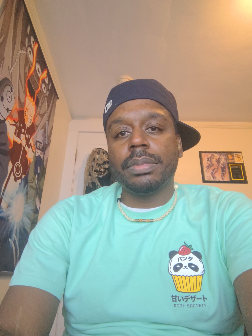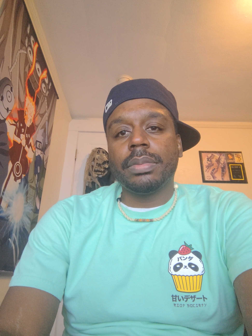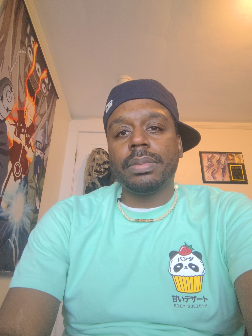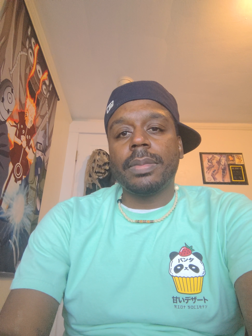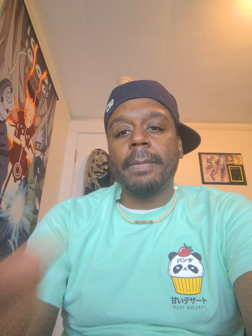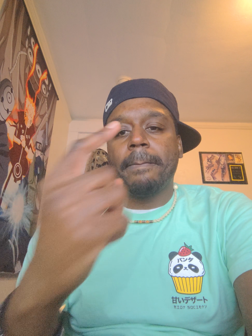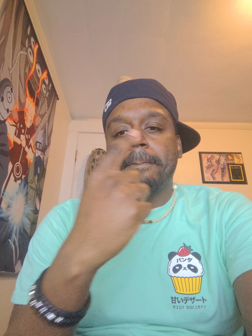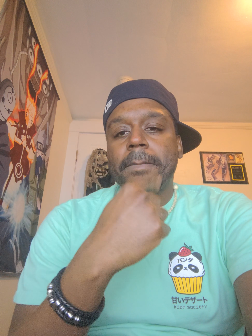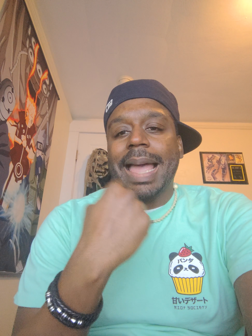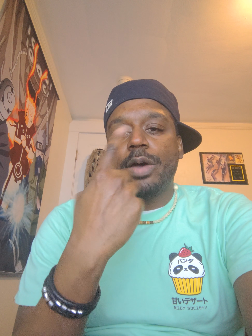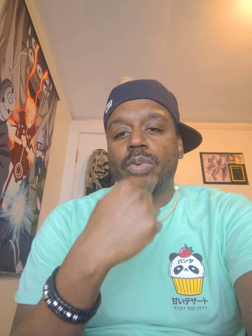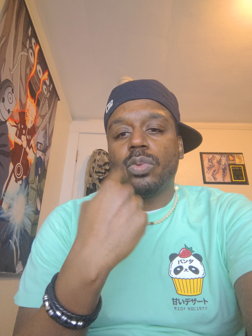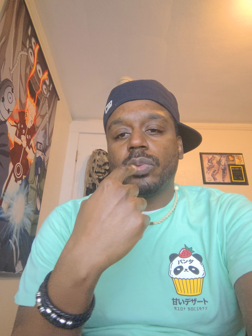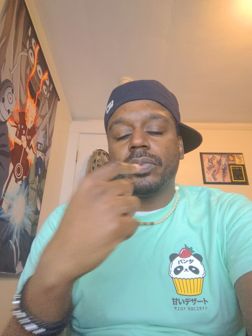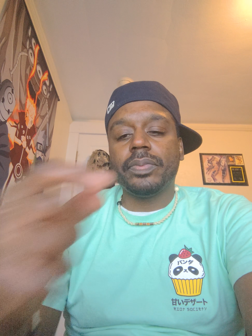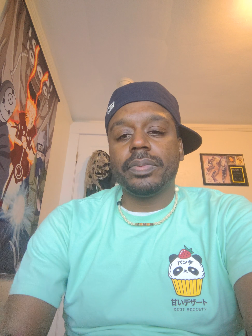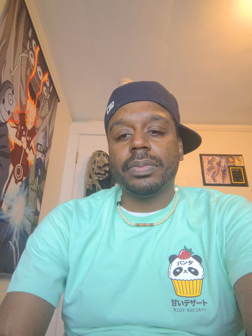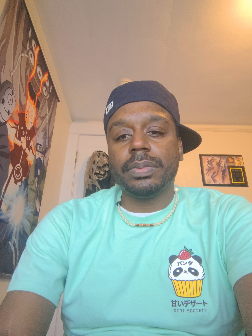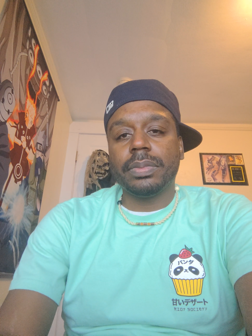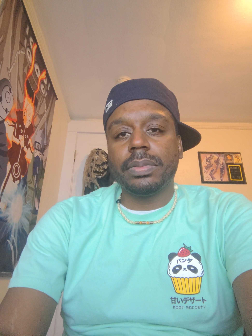mouth